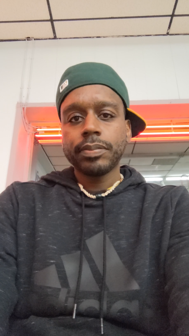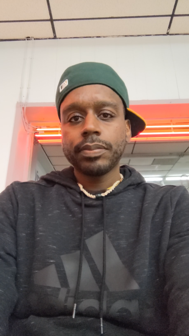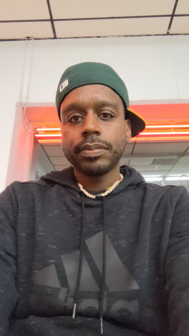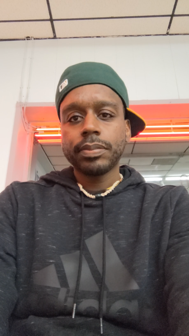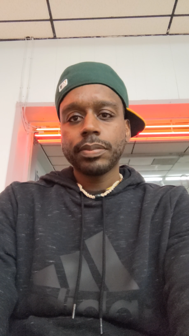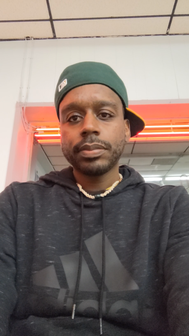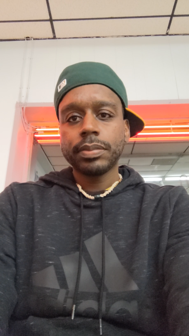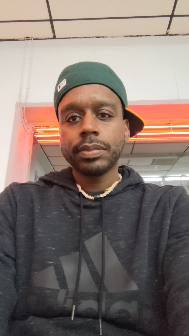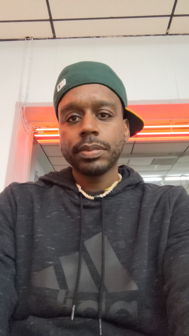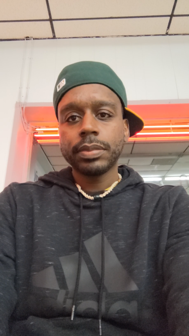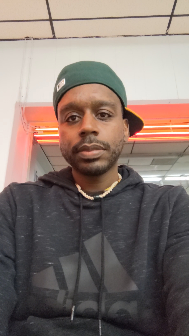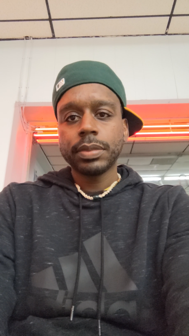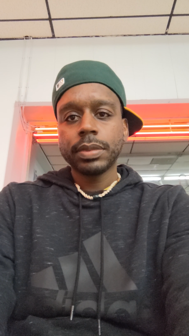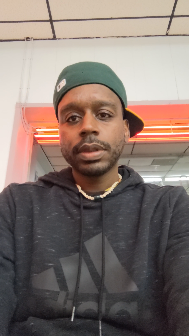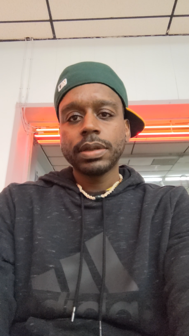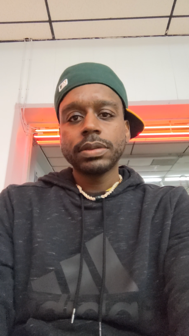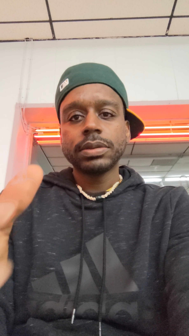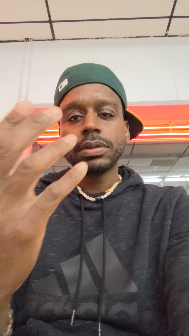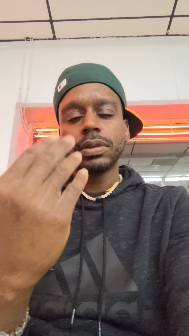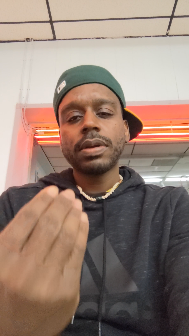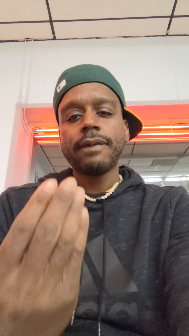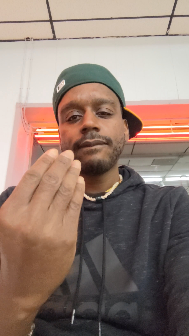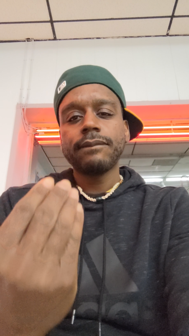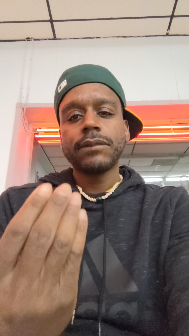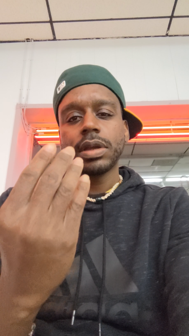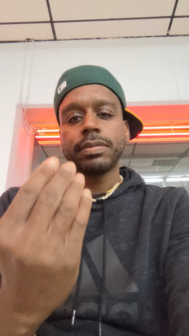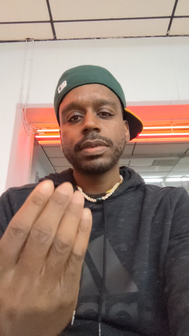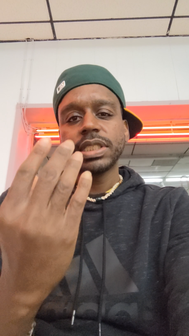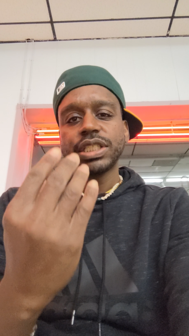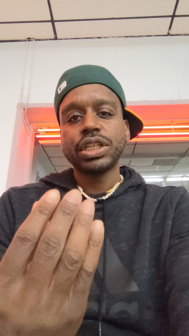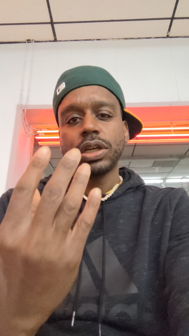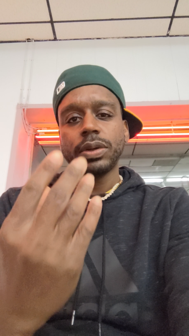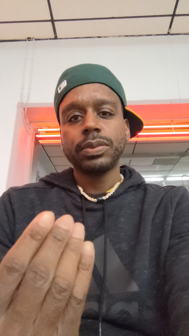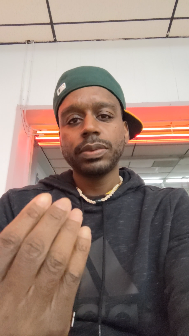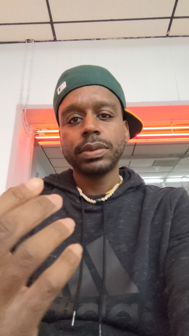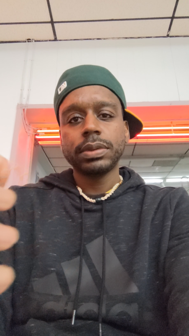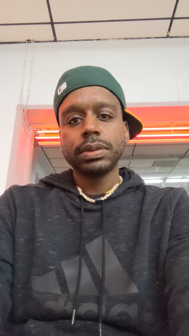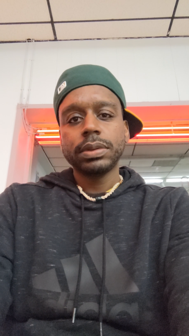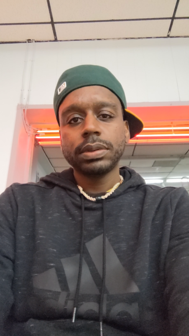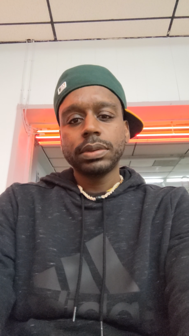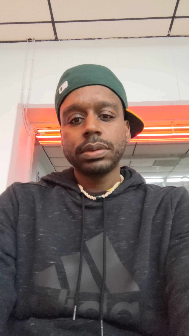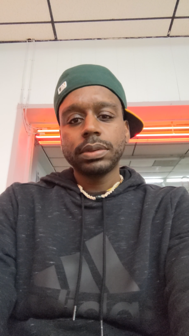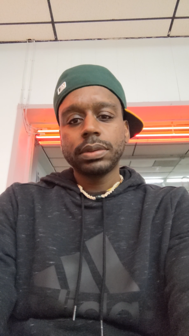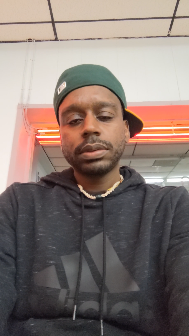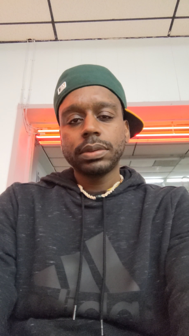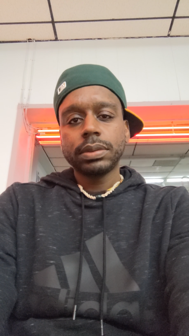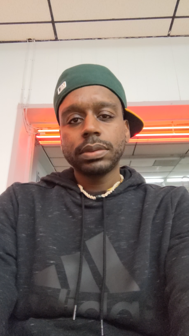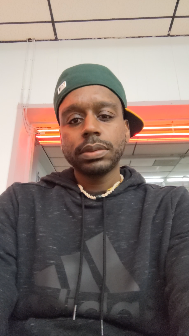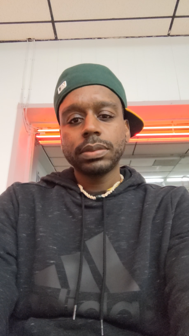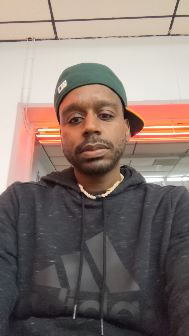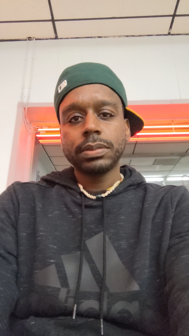gentle